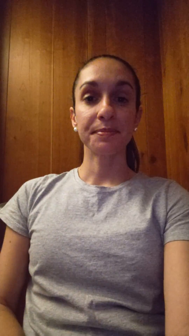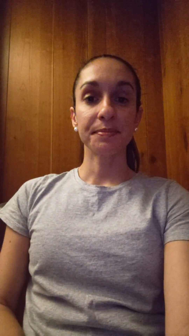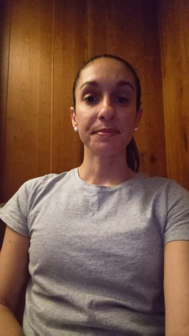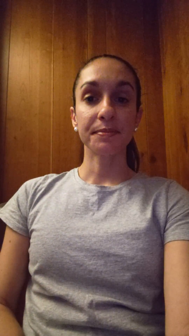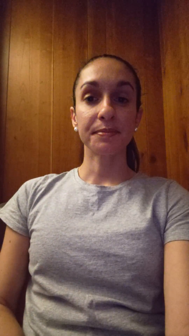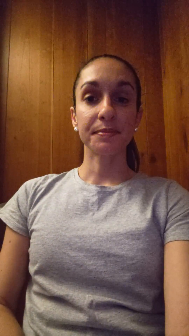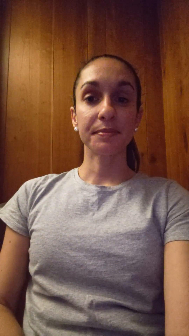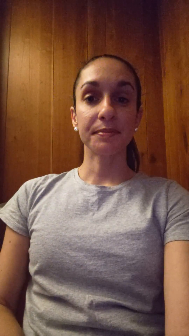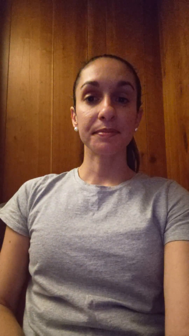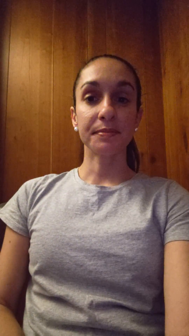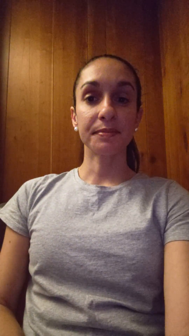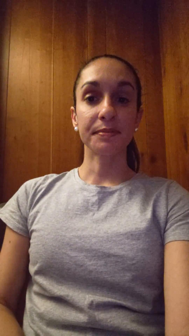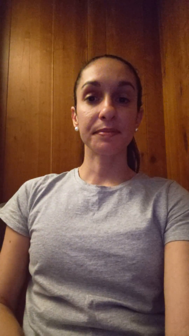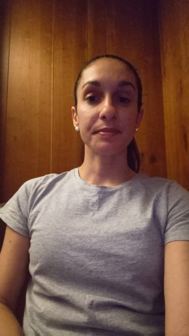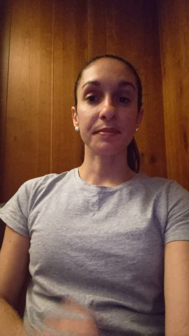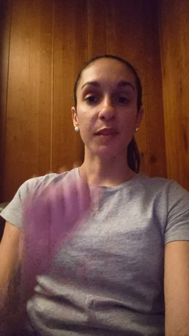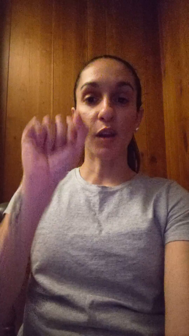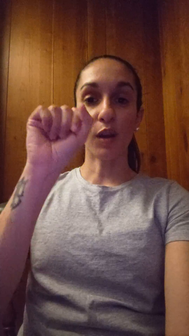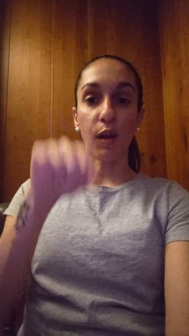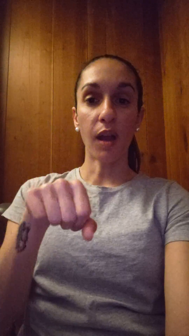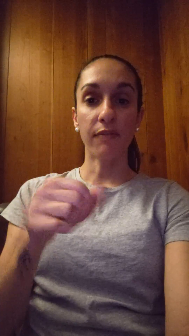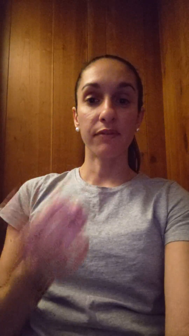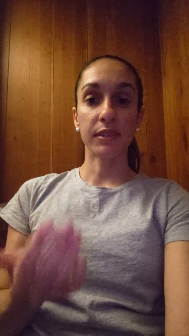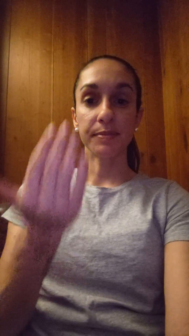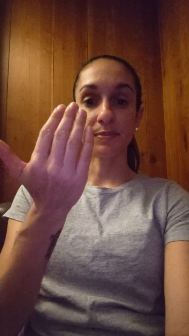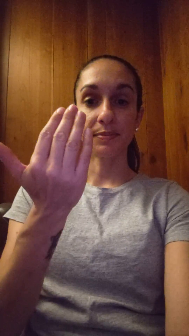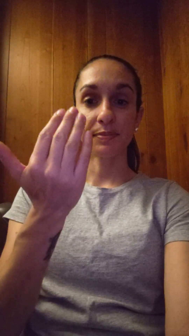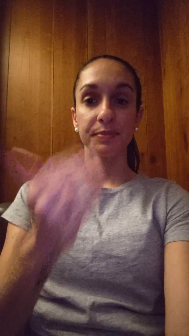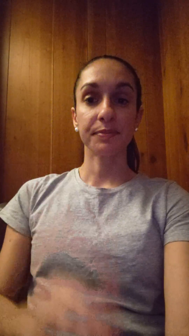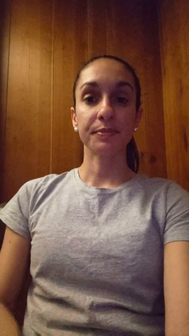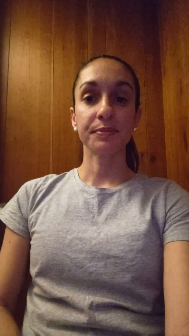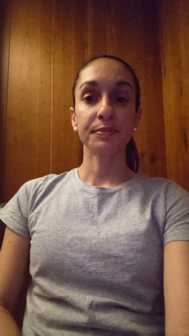gloves